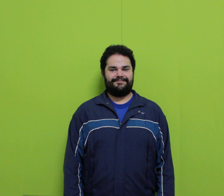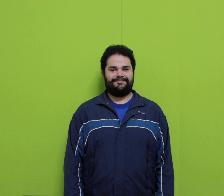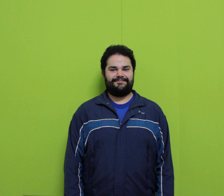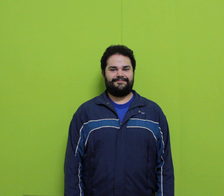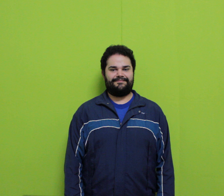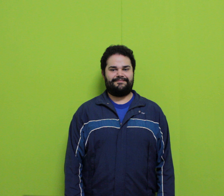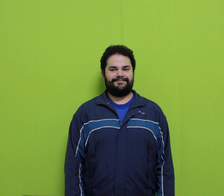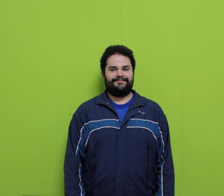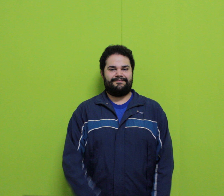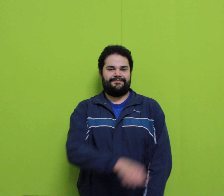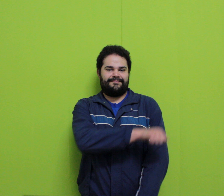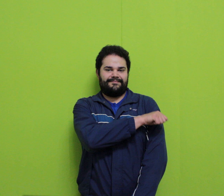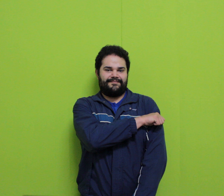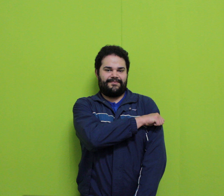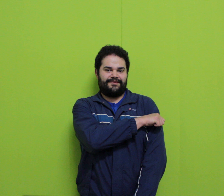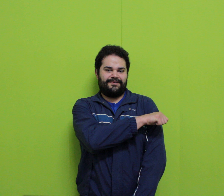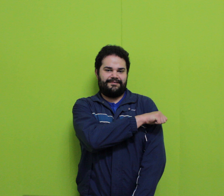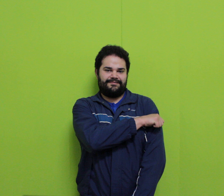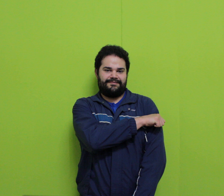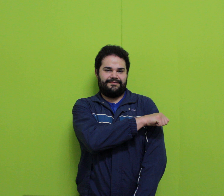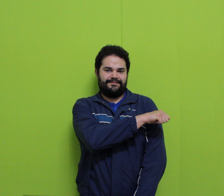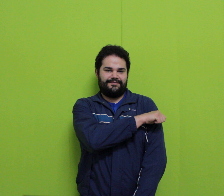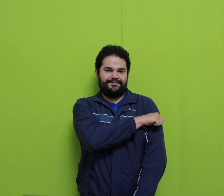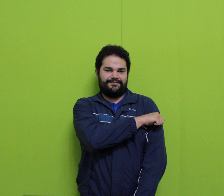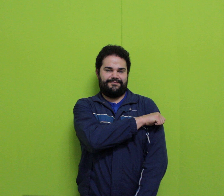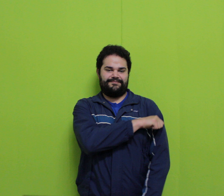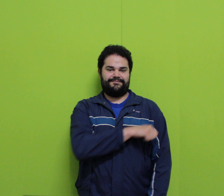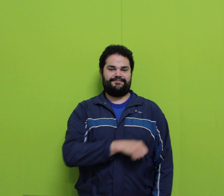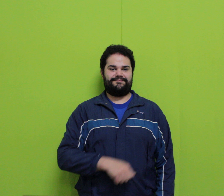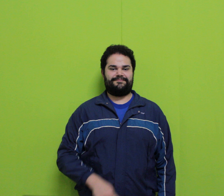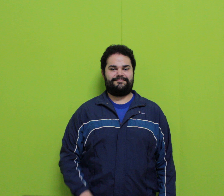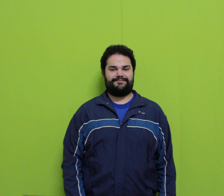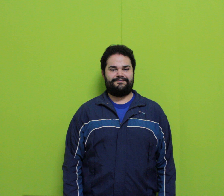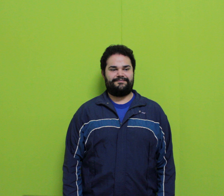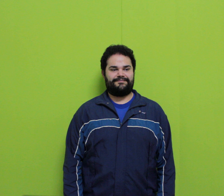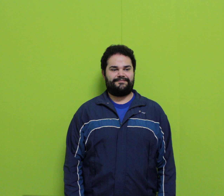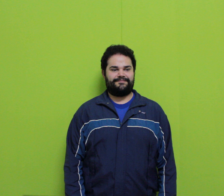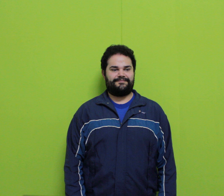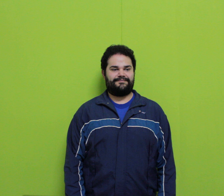aluno